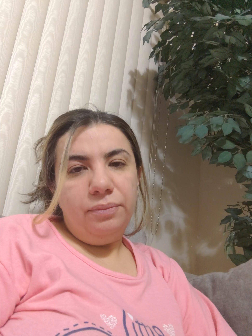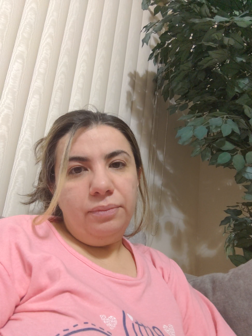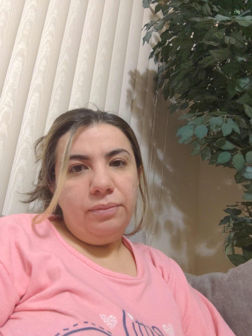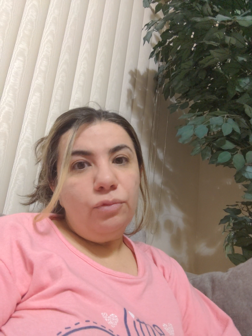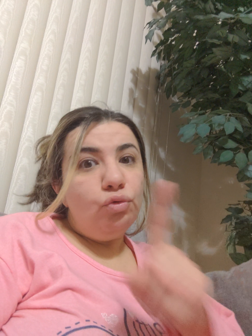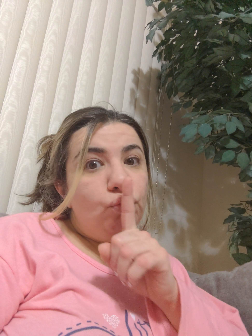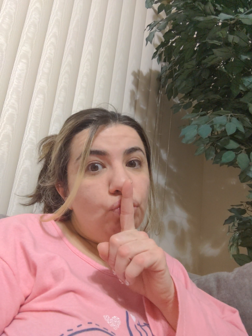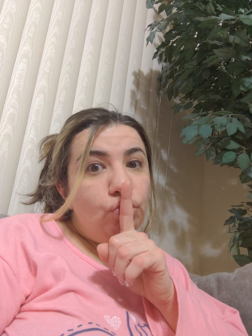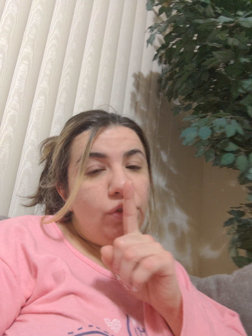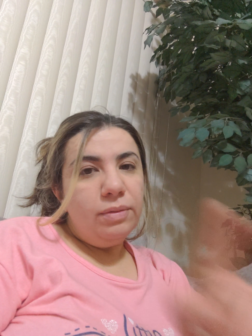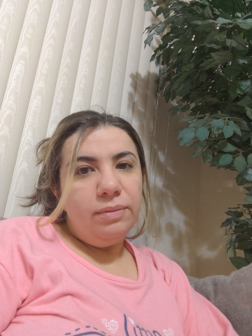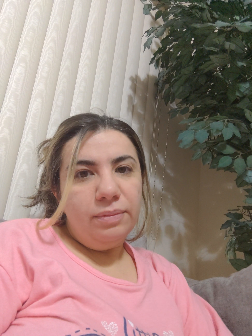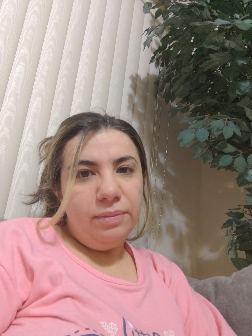shhh